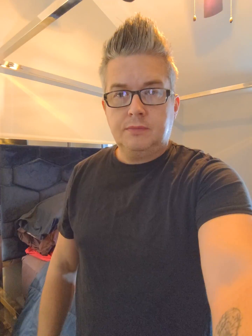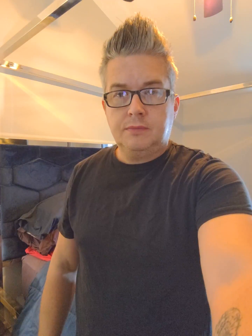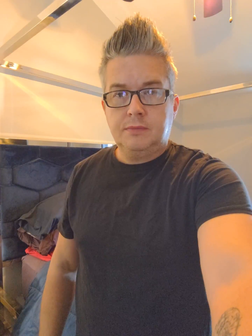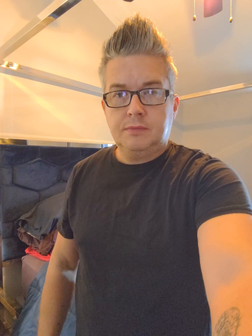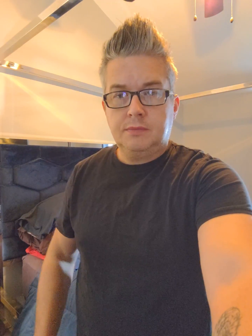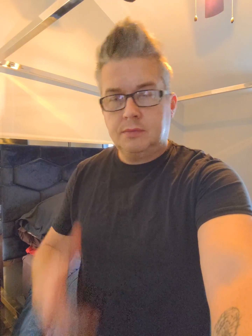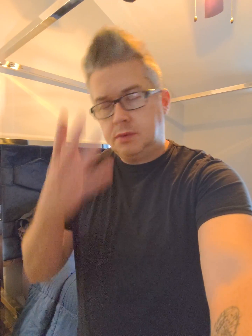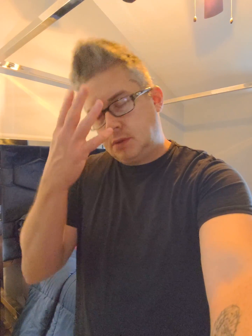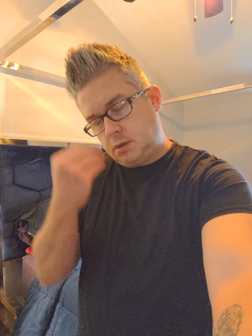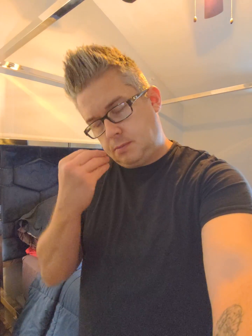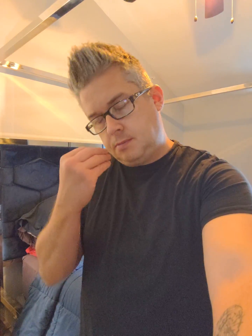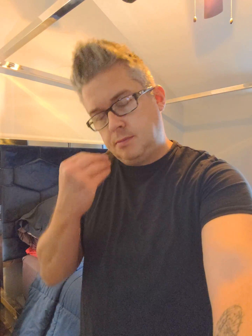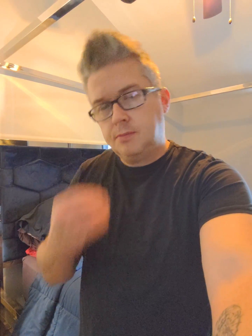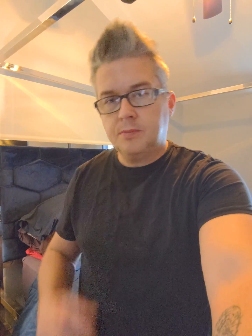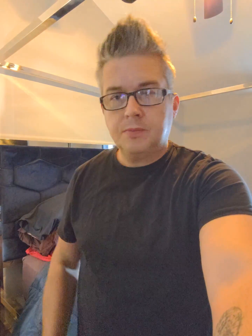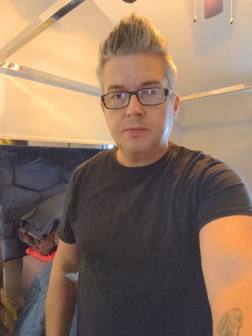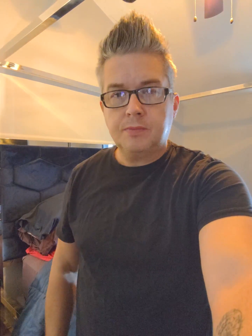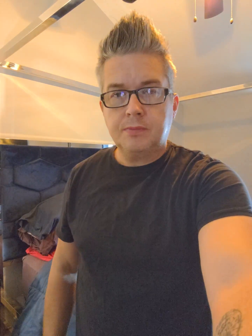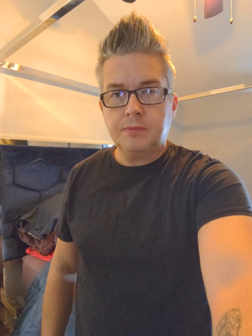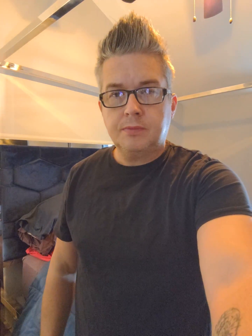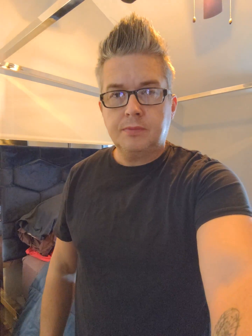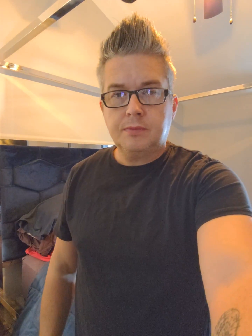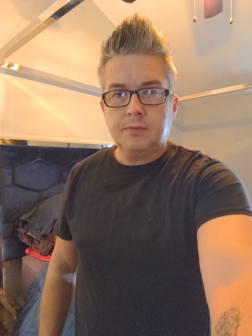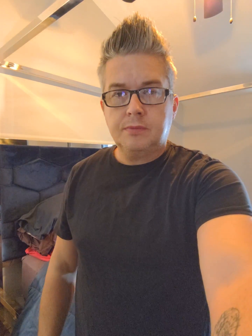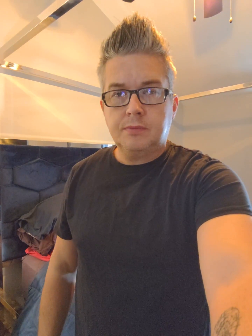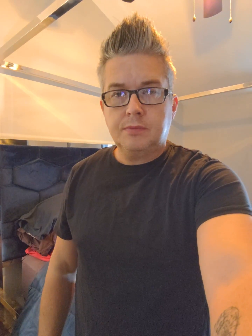asleep